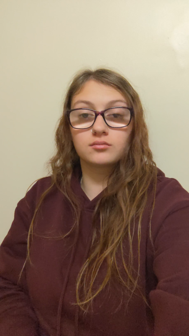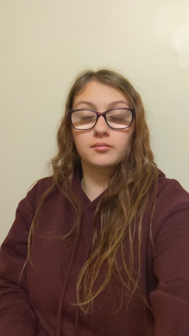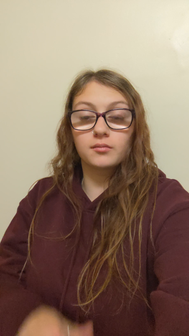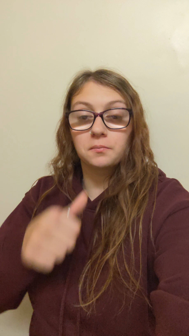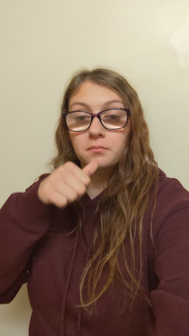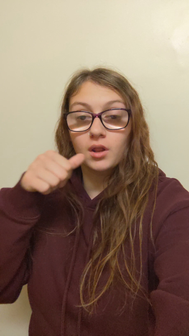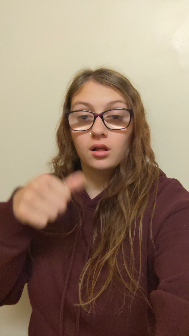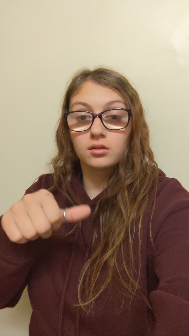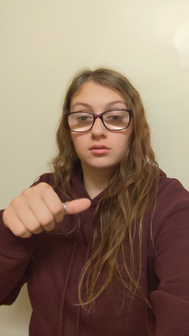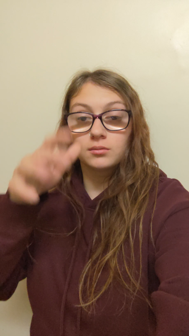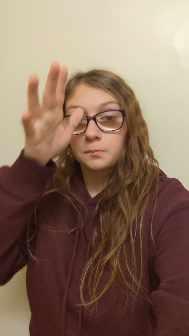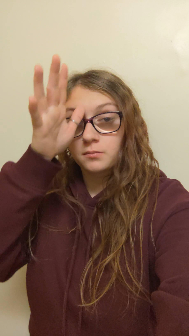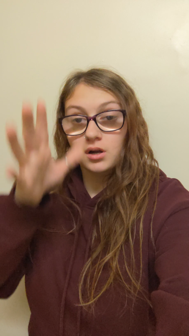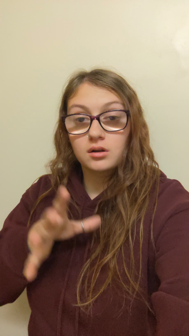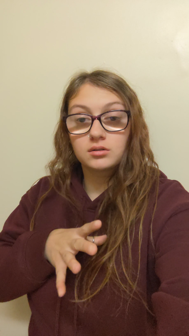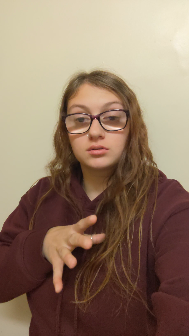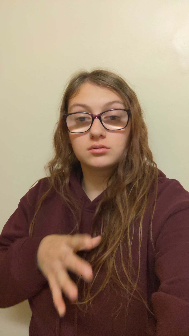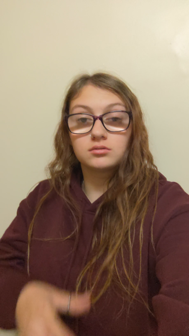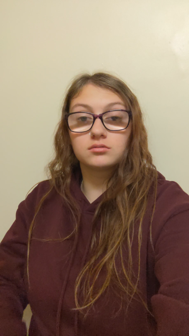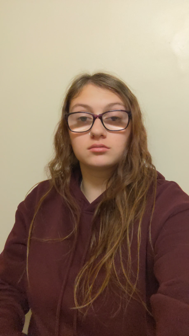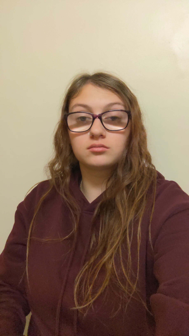mailman